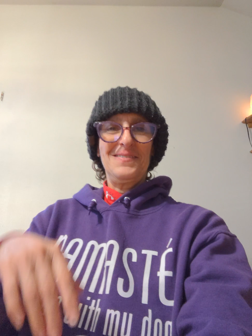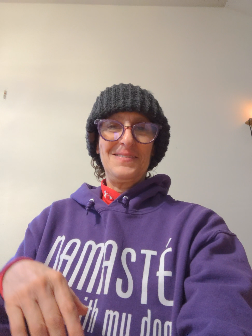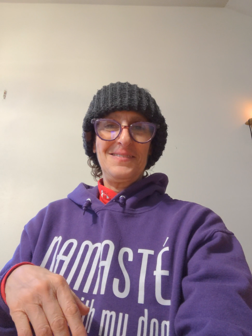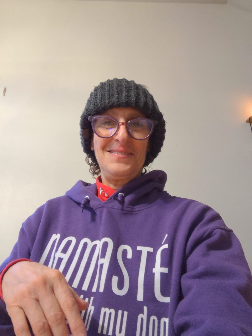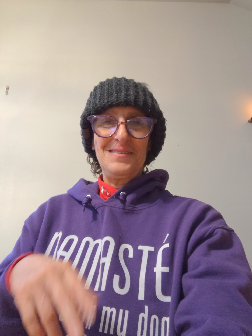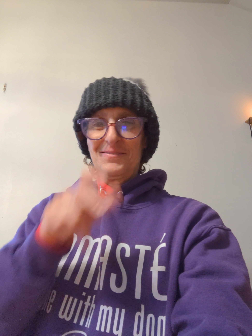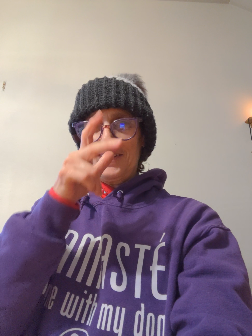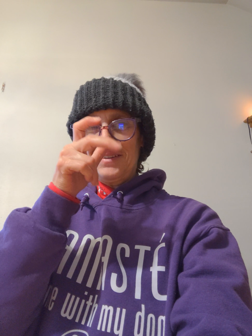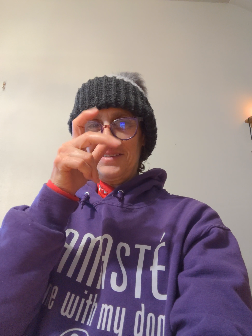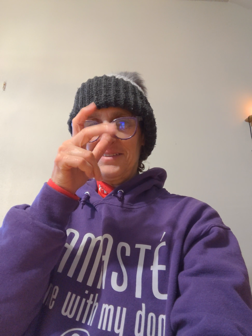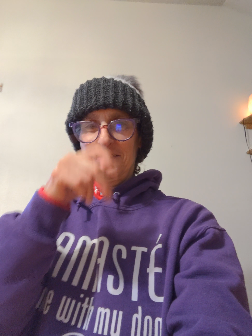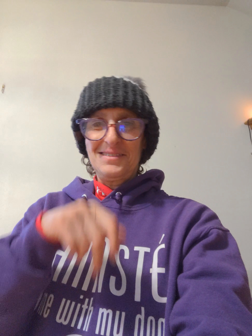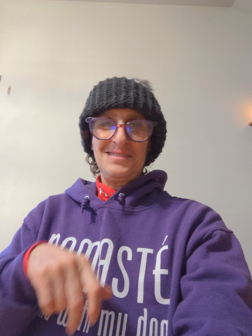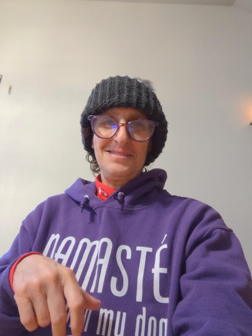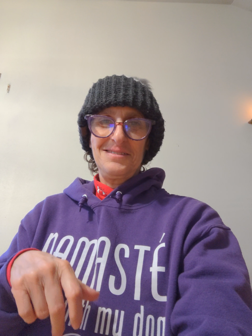bug